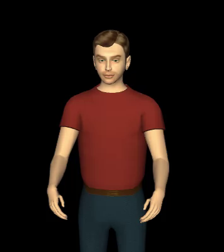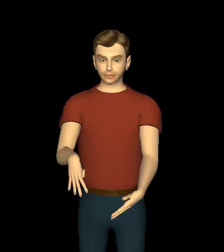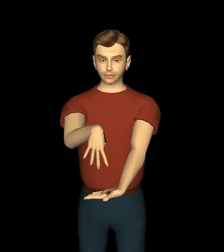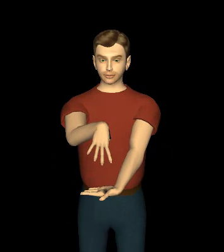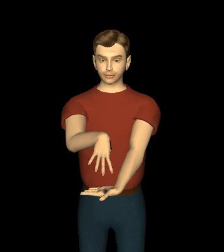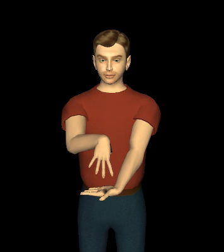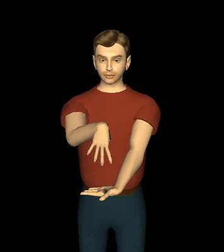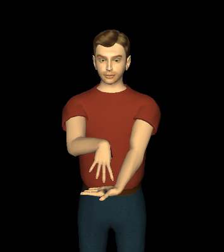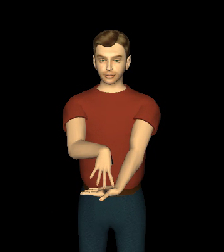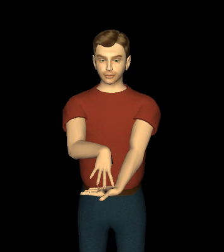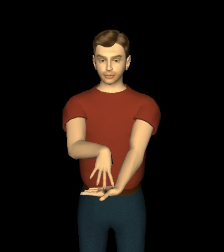أثينا